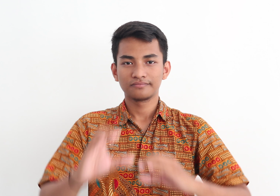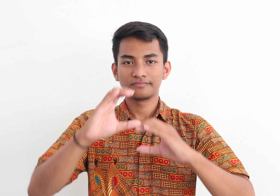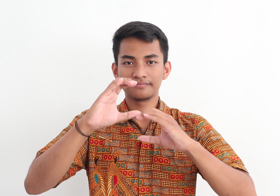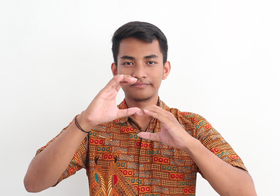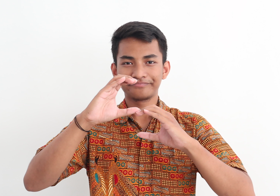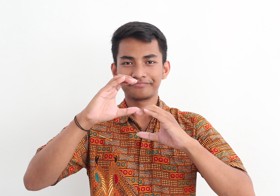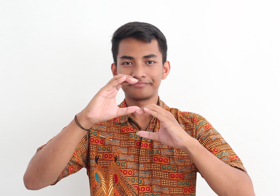S